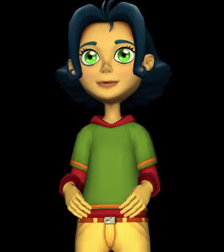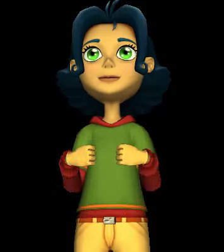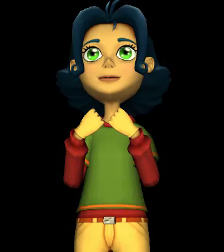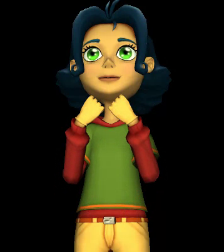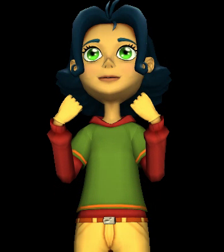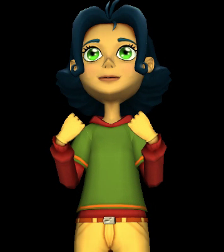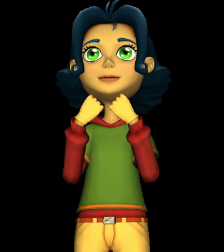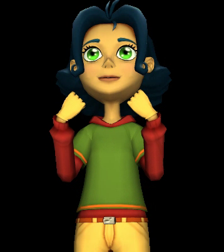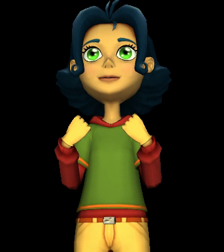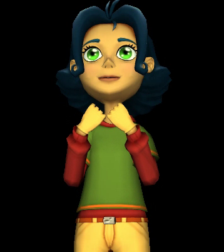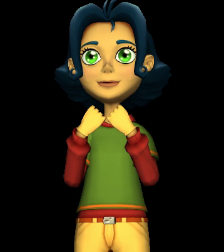إجراء